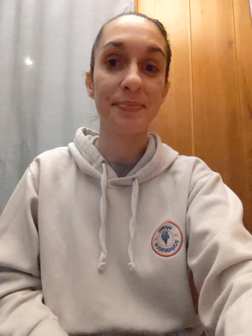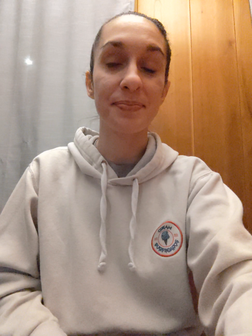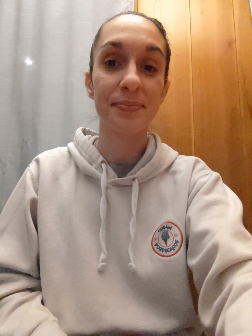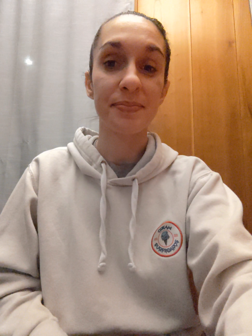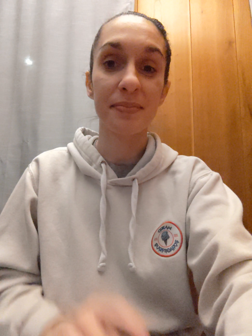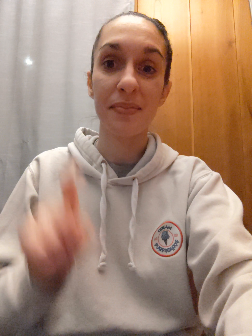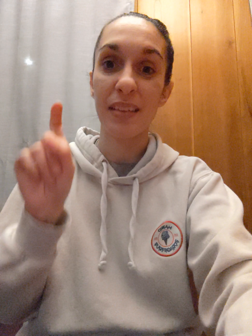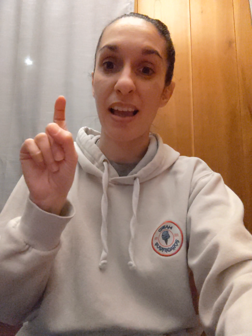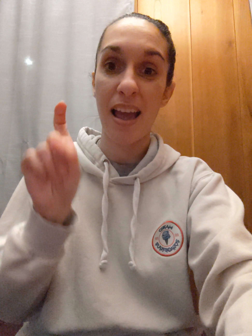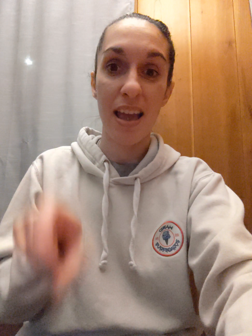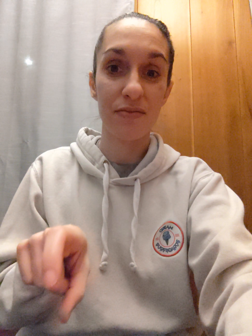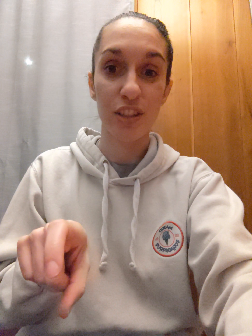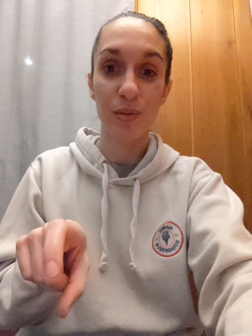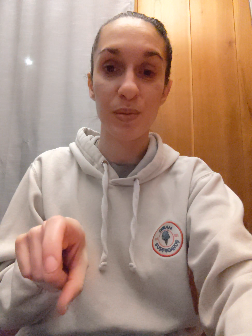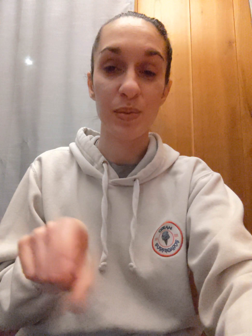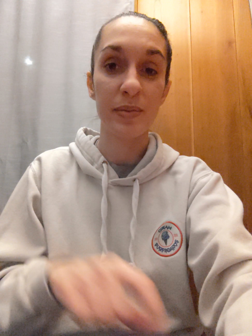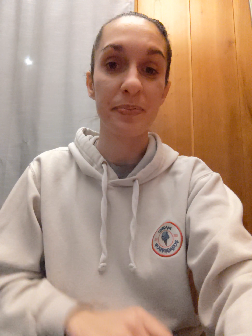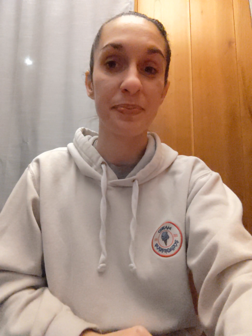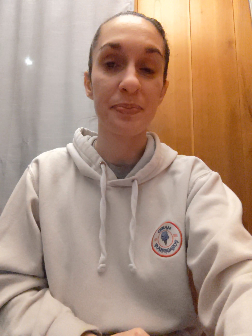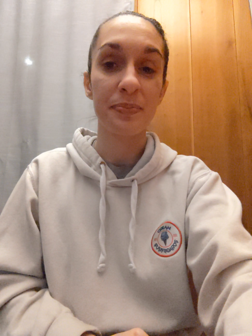have to